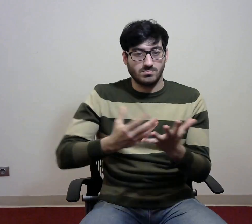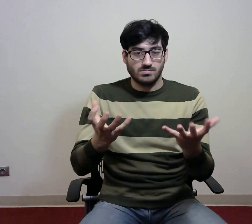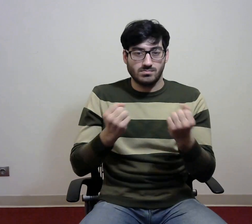almaq